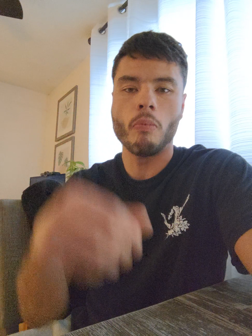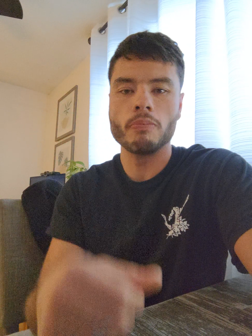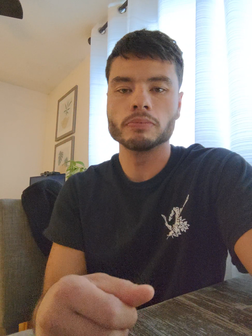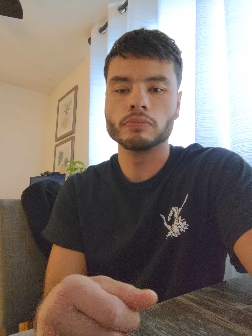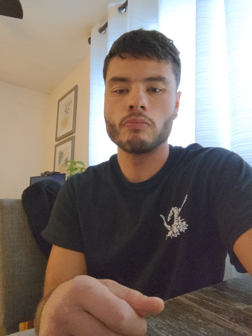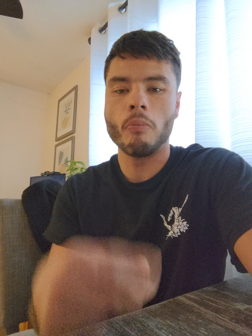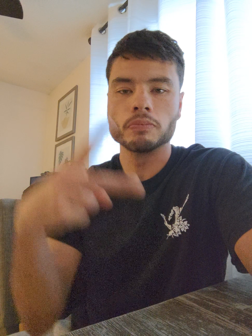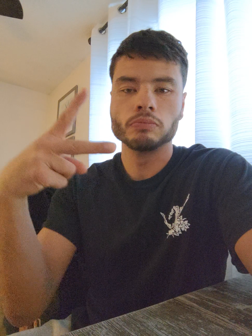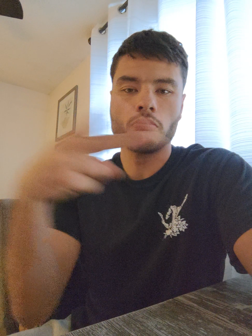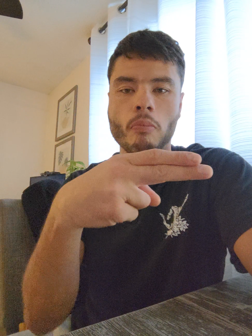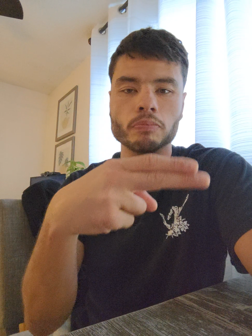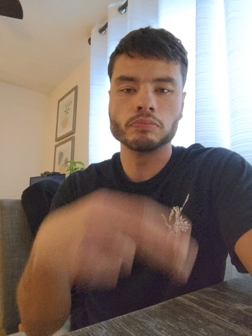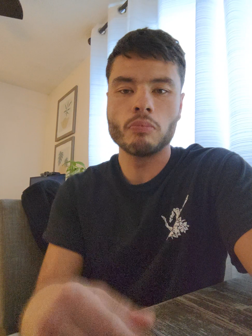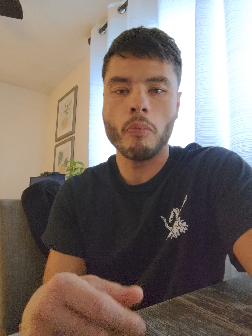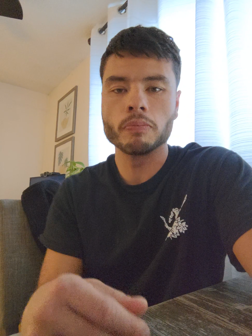cut